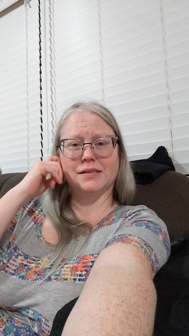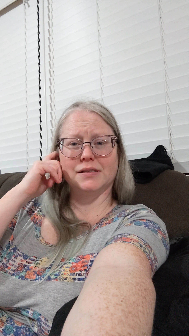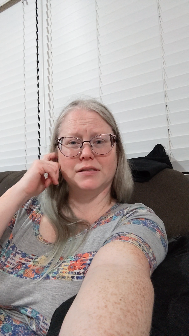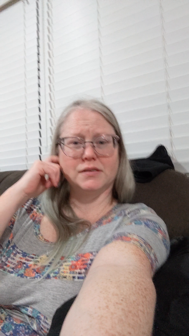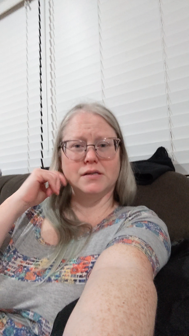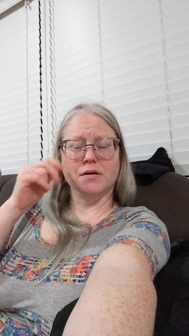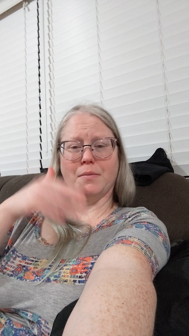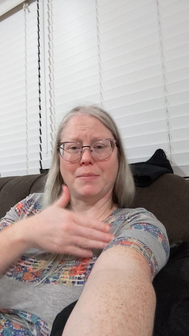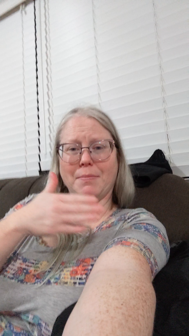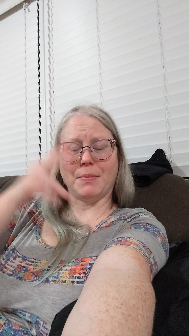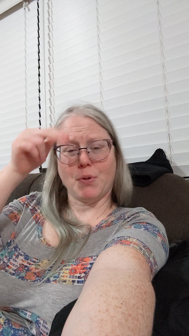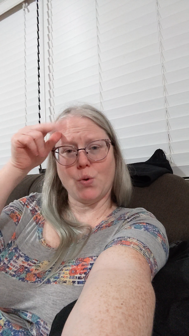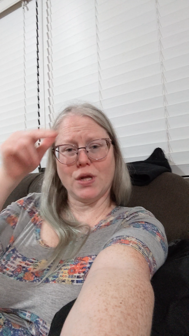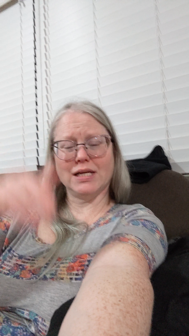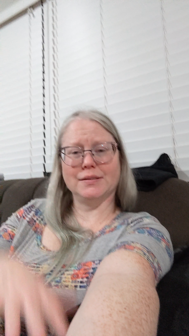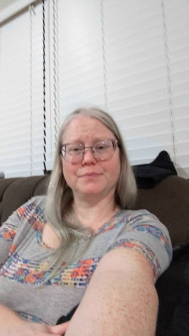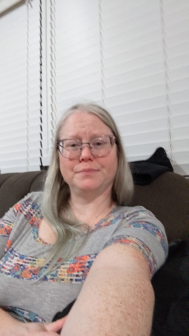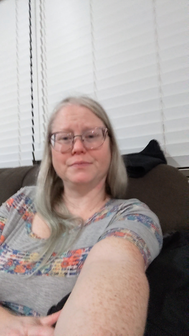pony